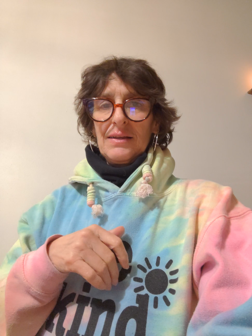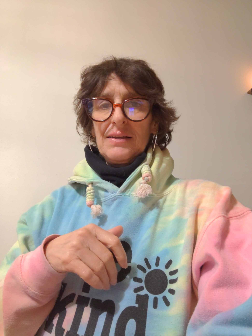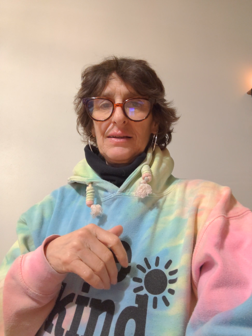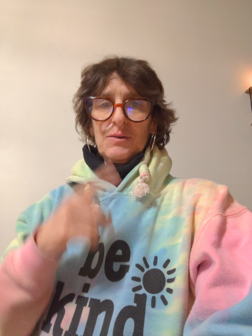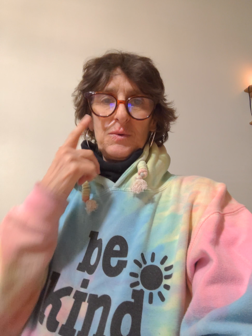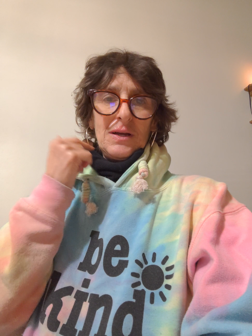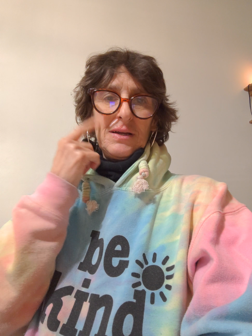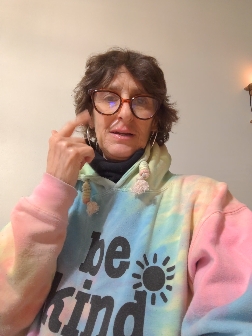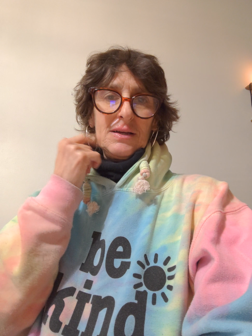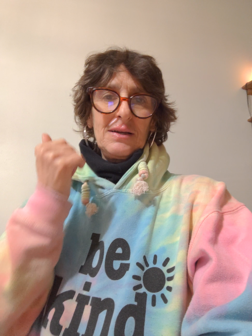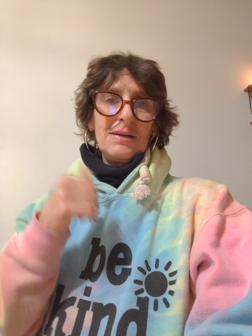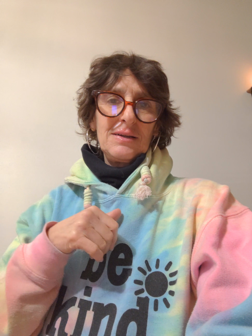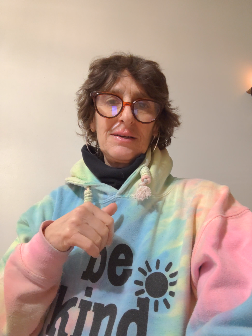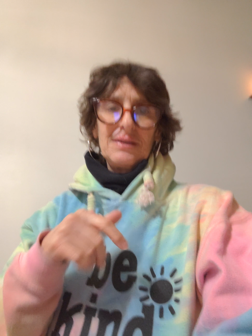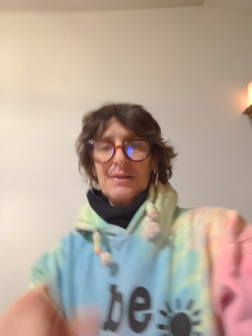cry